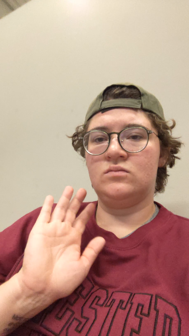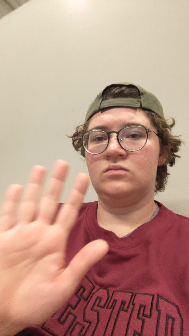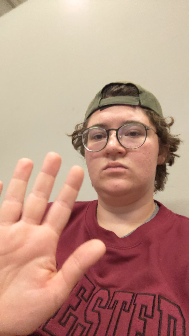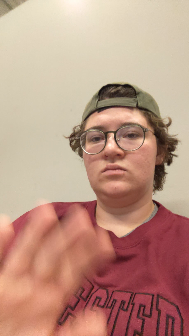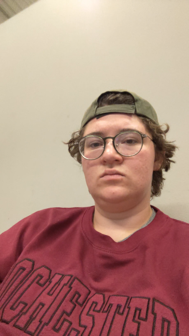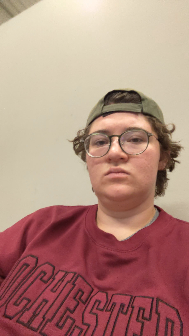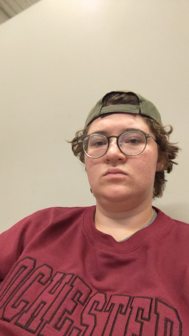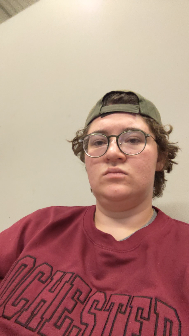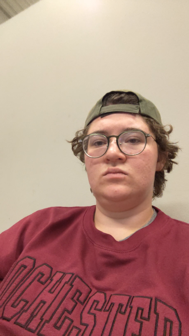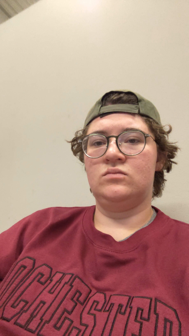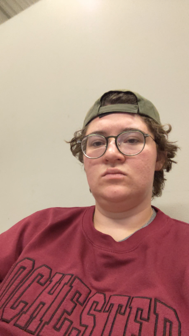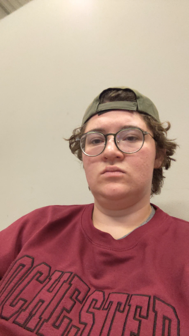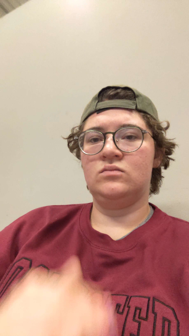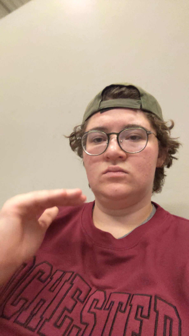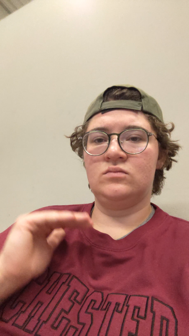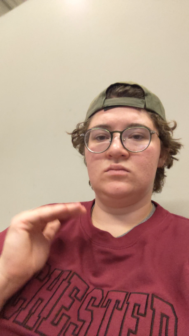little